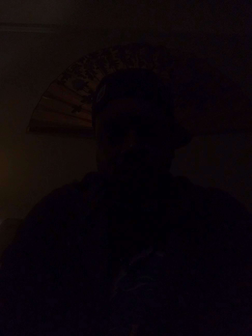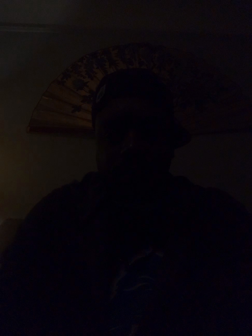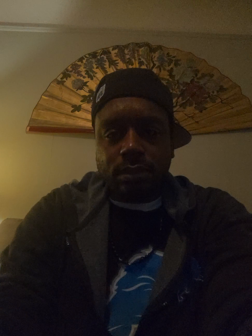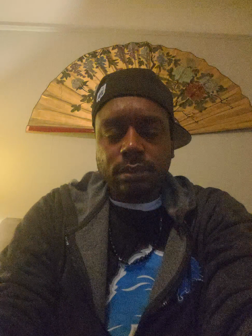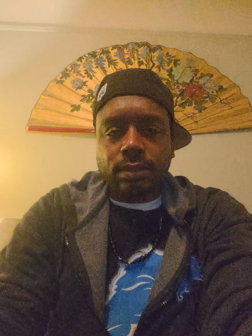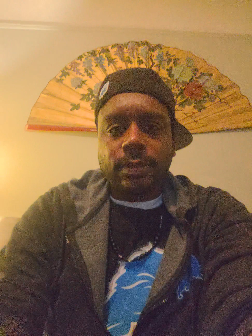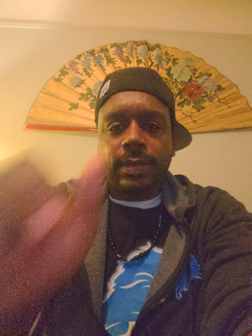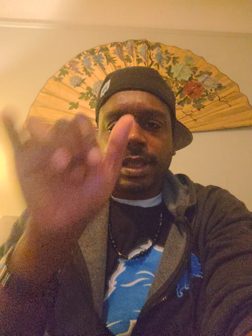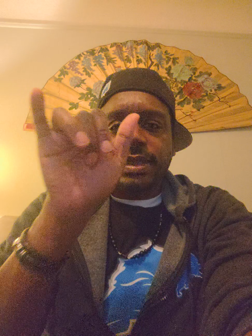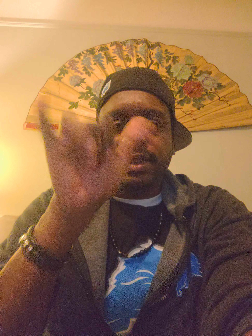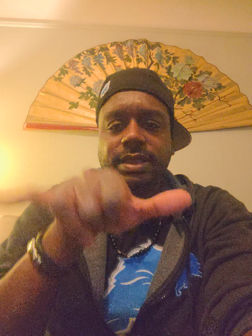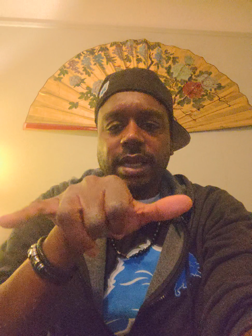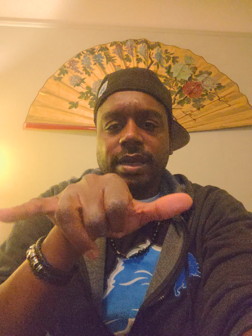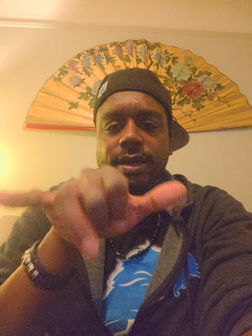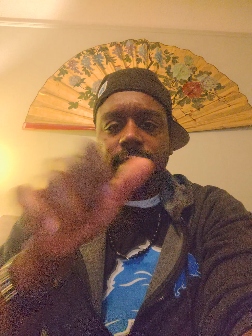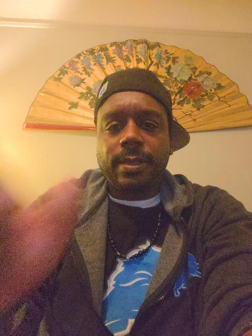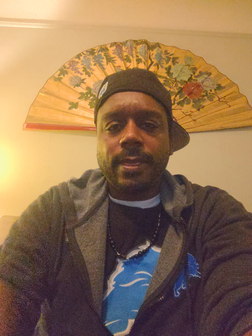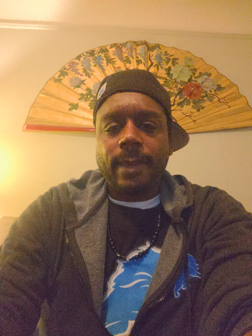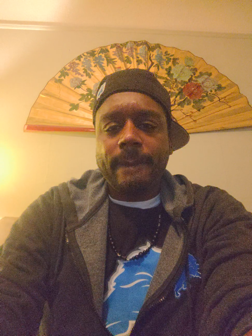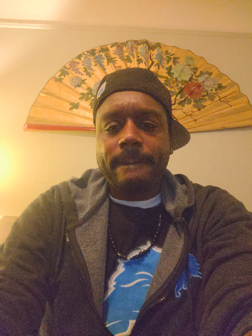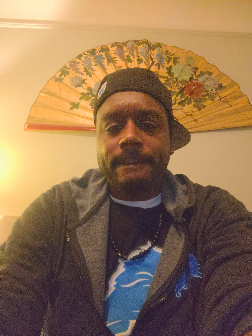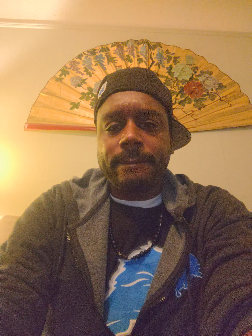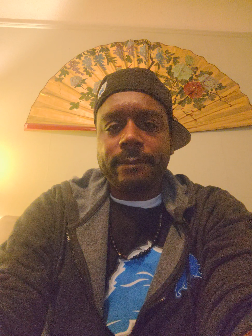stay